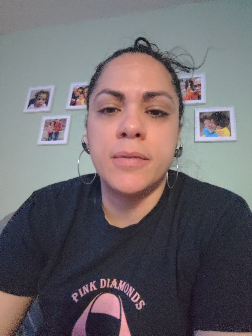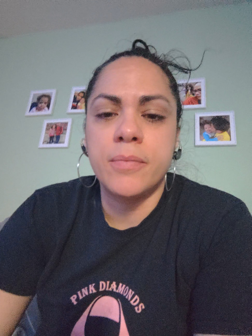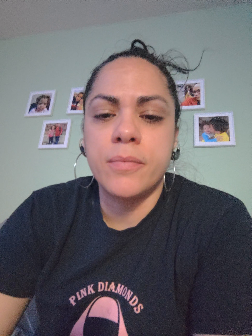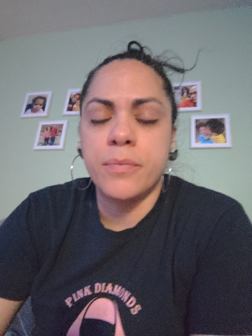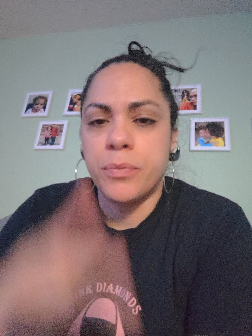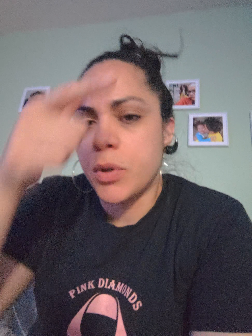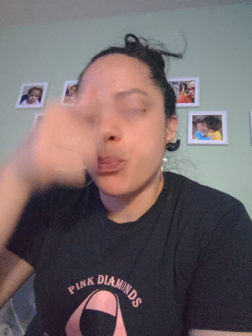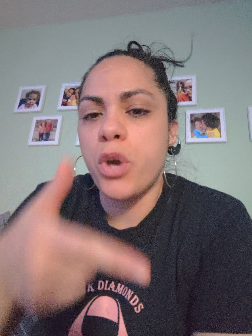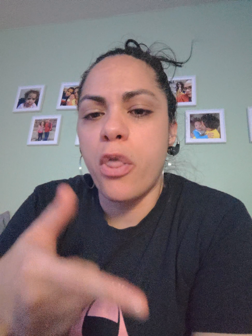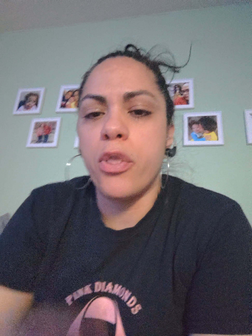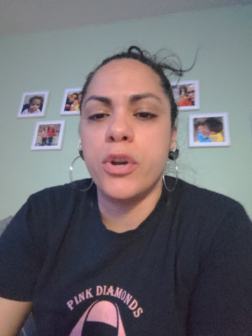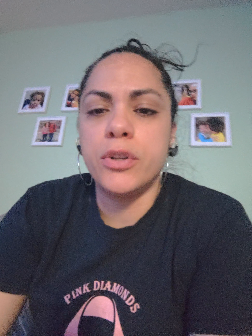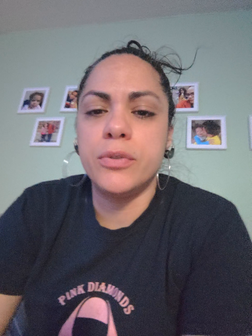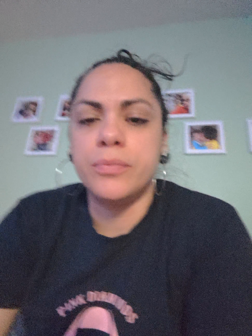brother